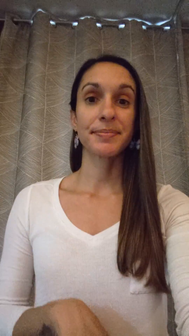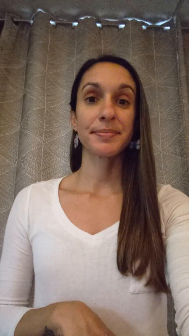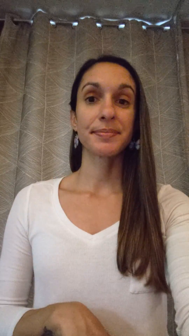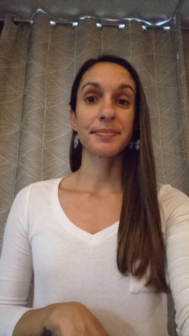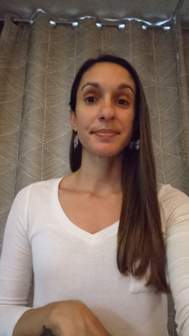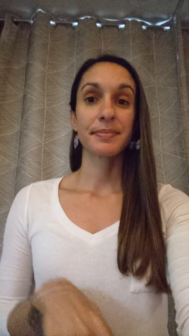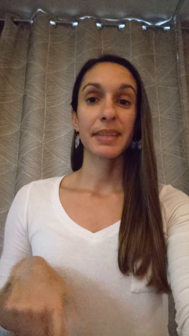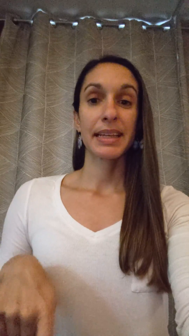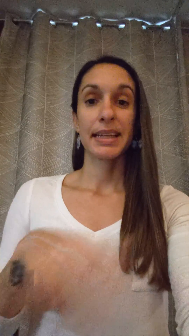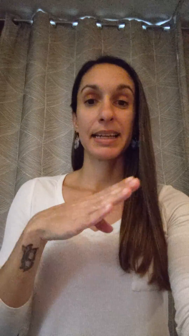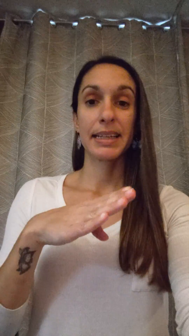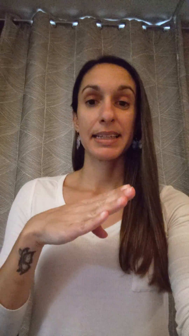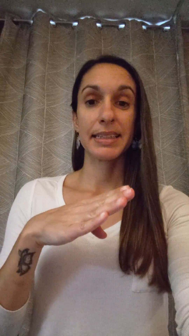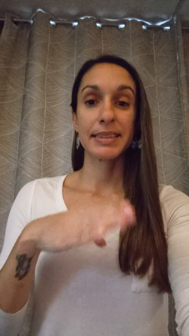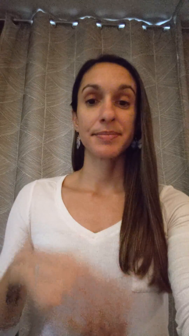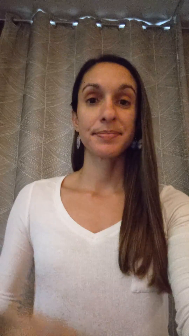kick